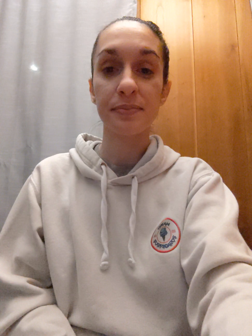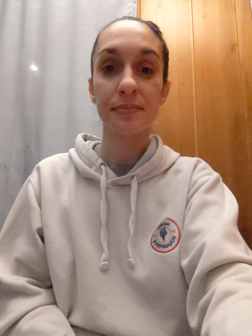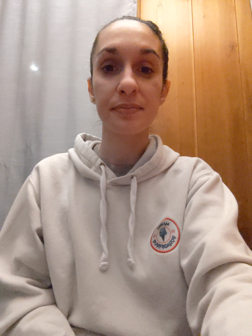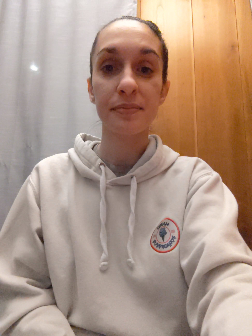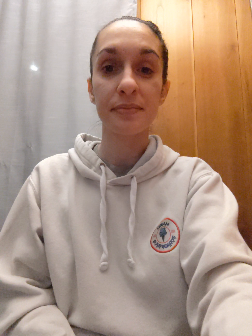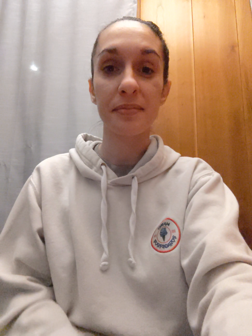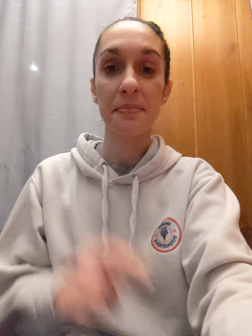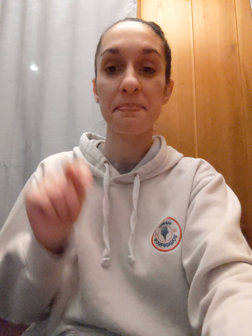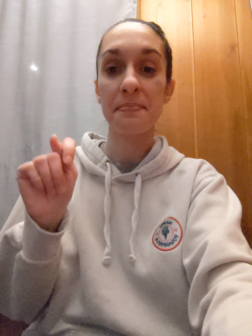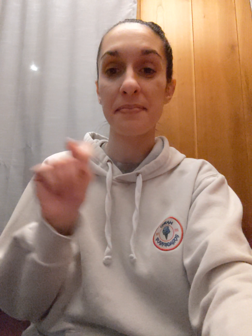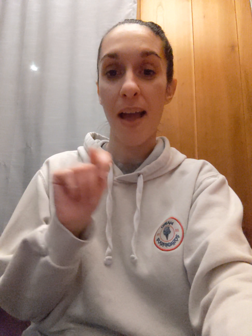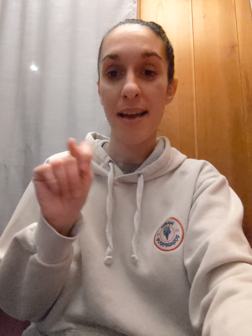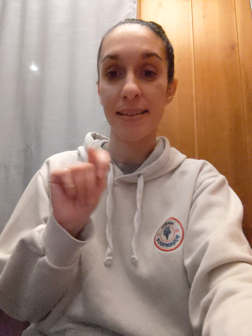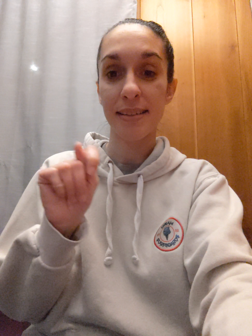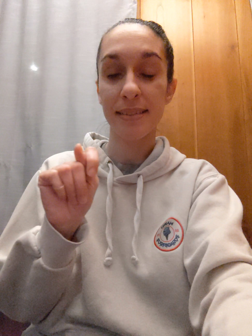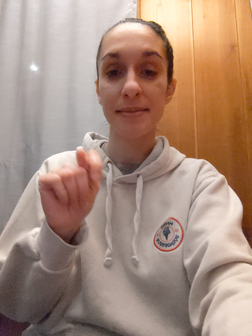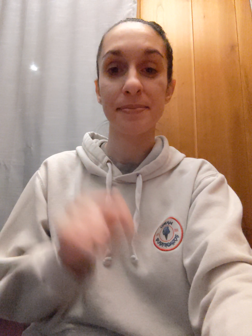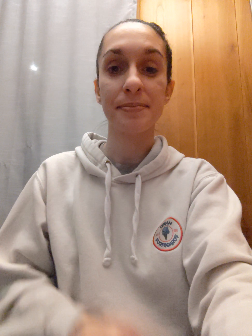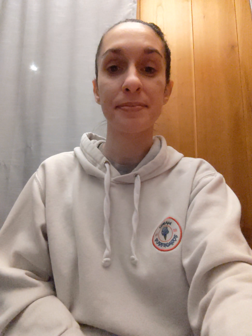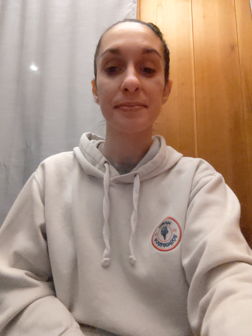potty